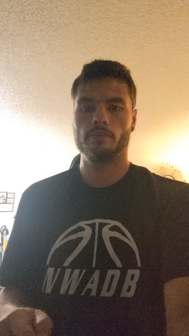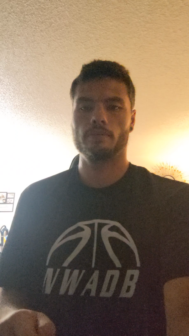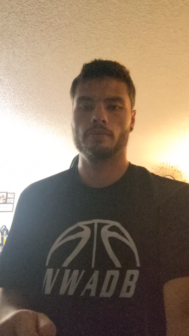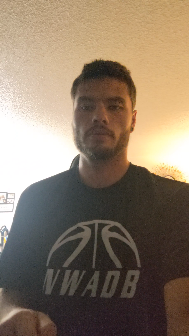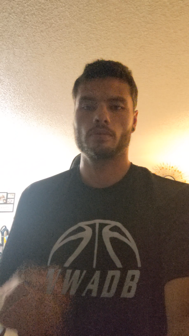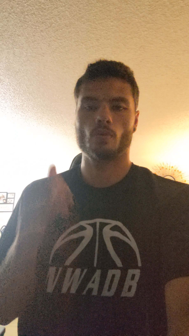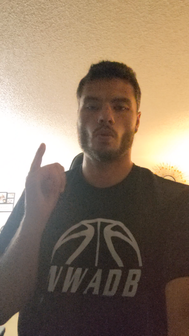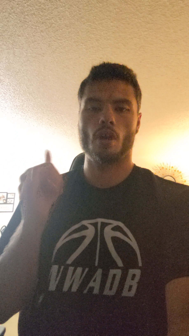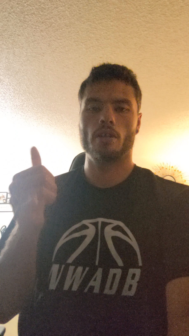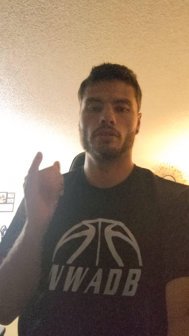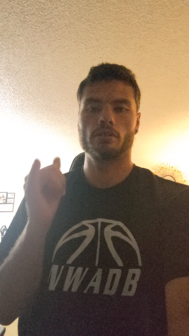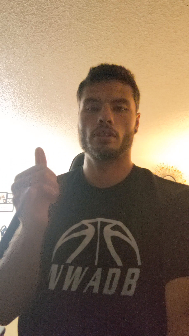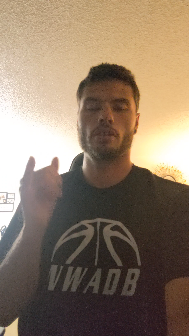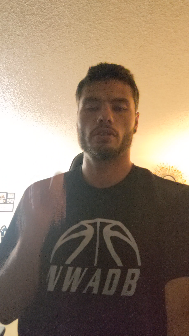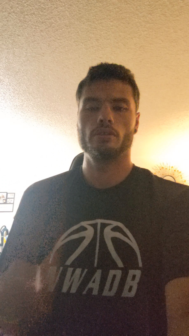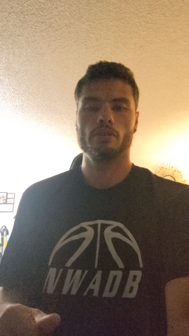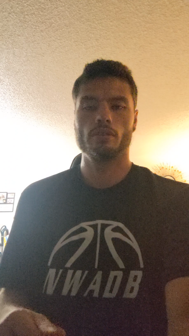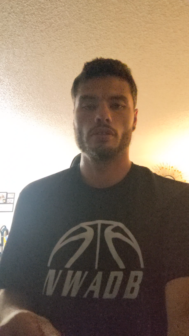rocking chair